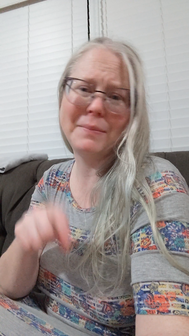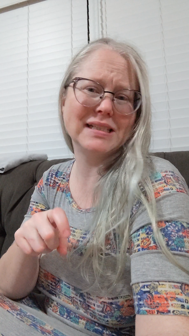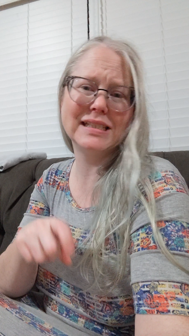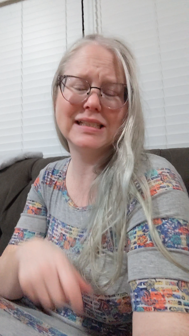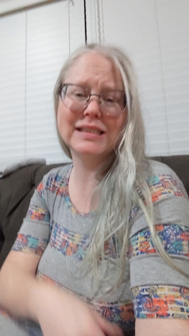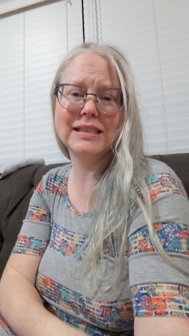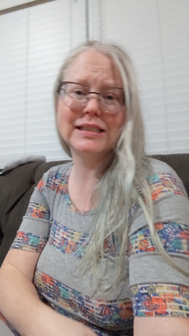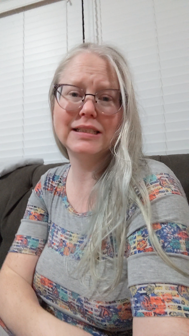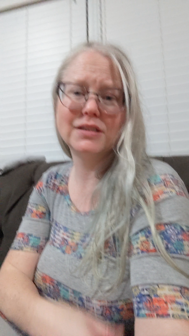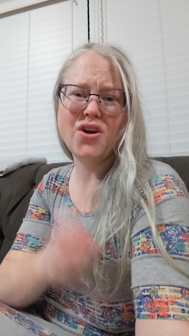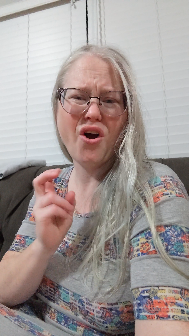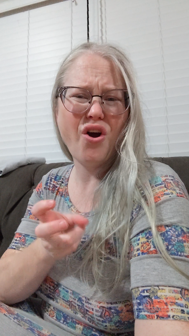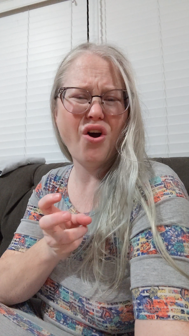hard